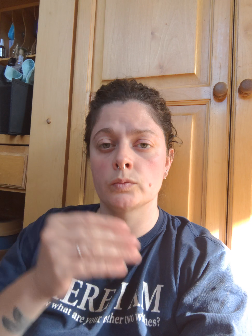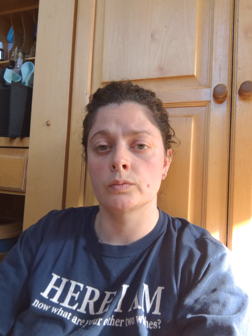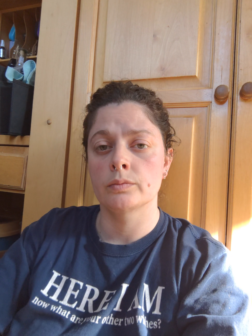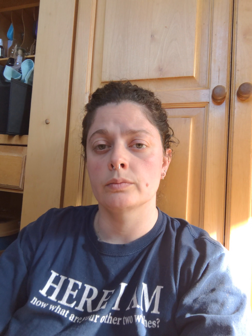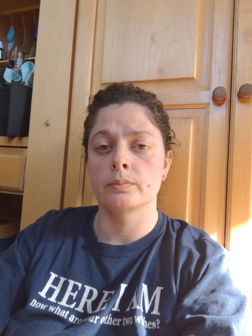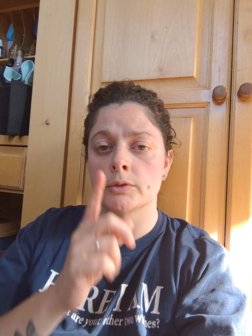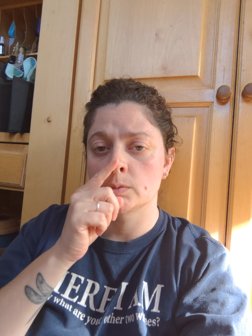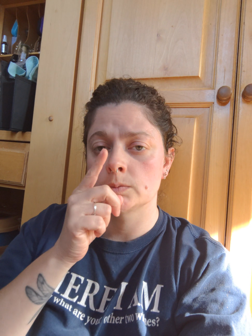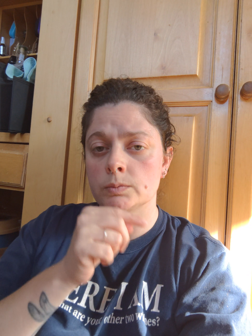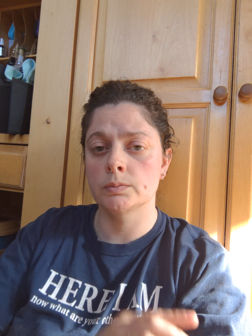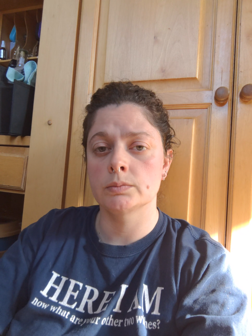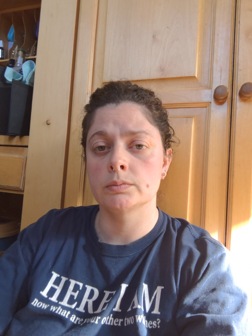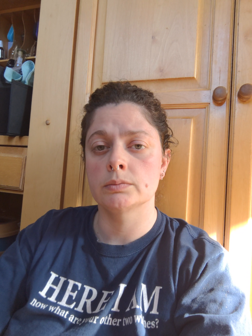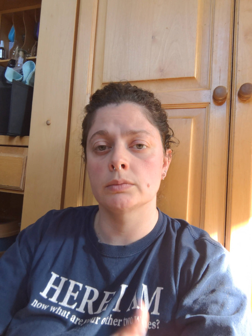mouse